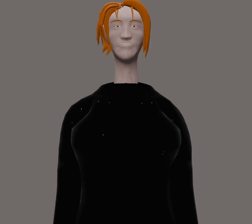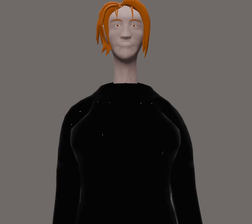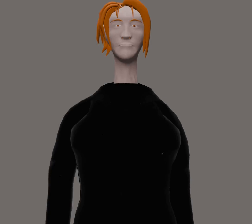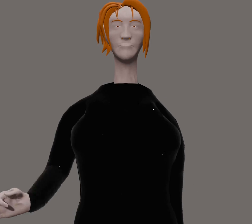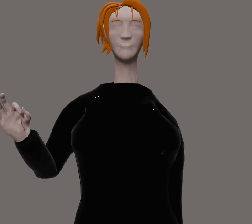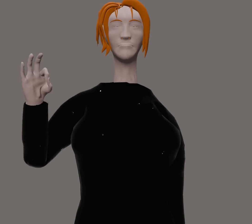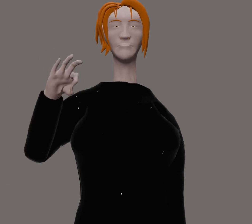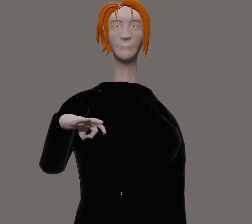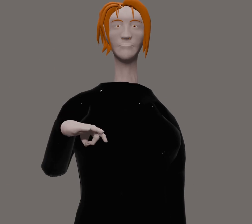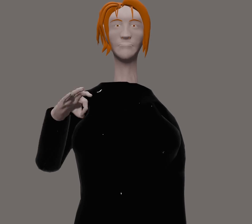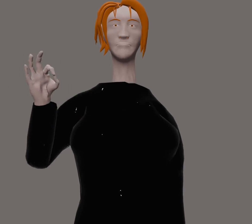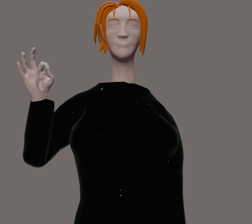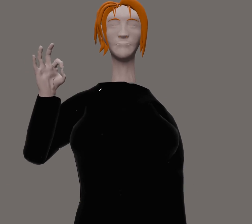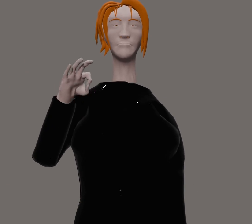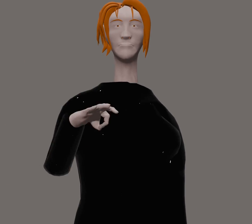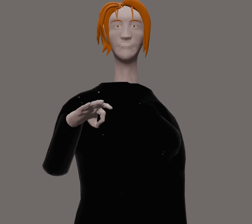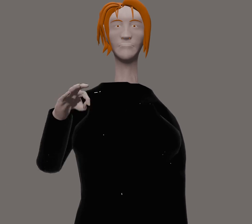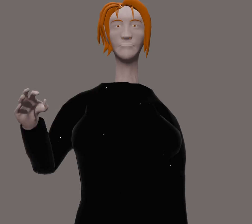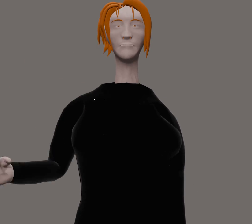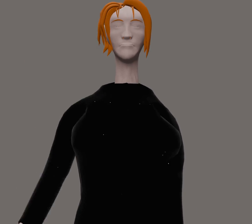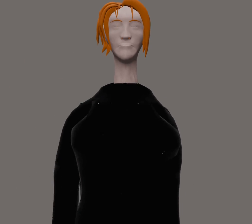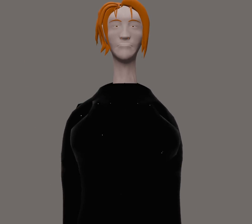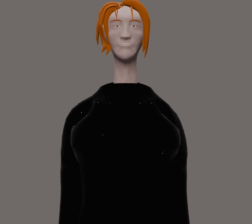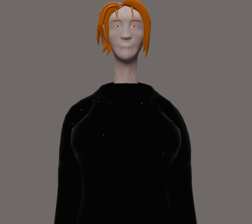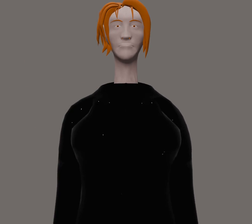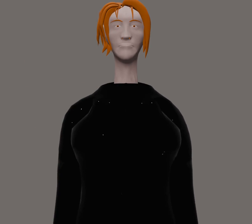Benefit